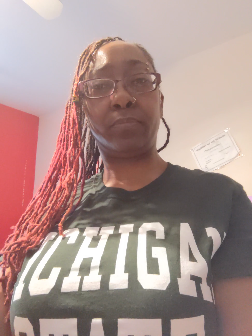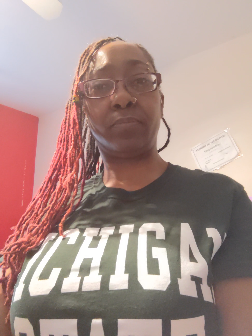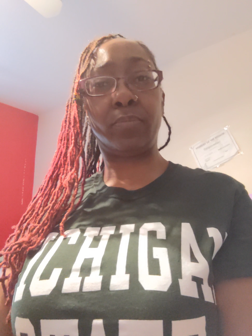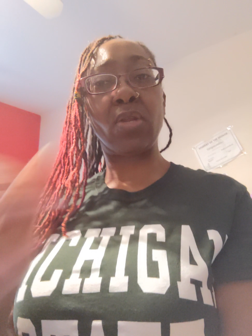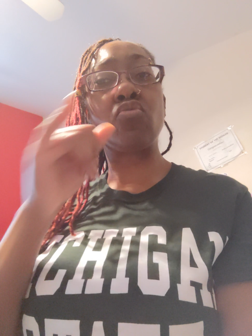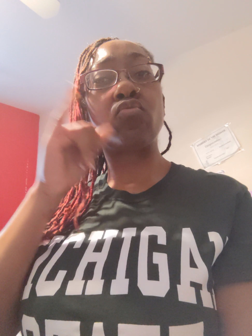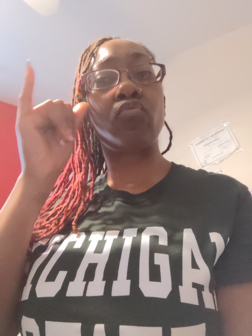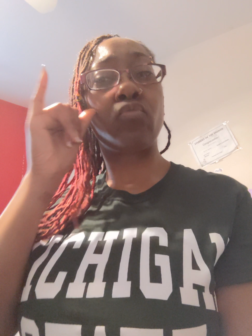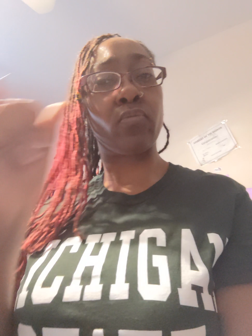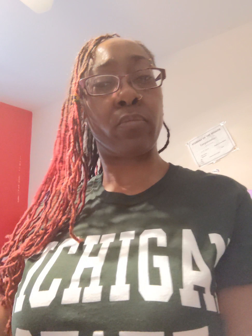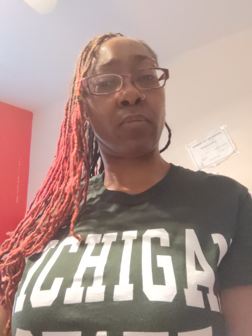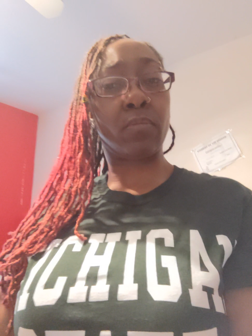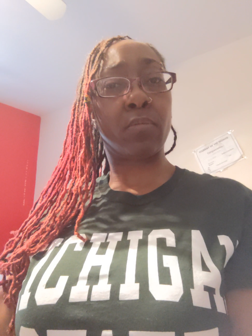yesterday